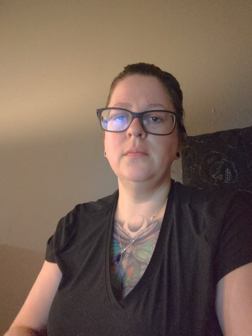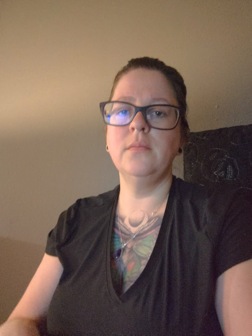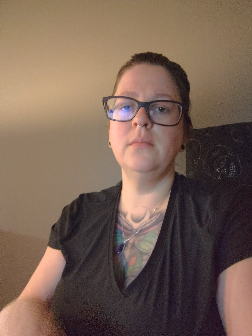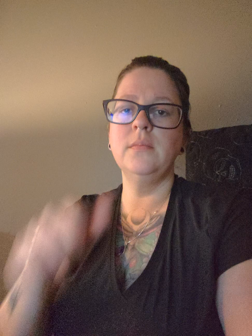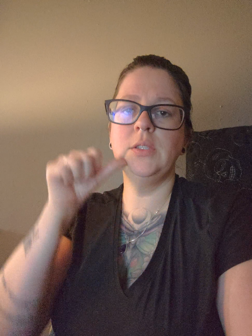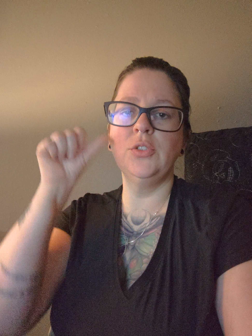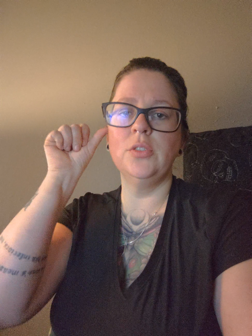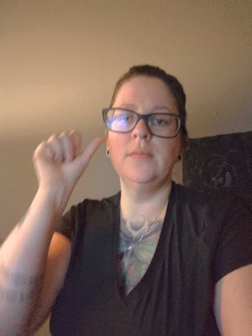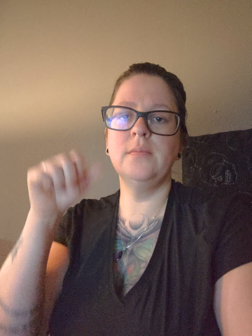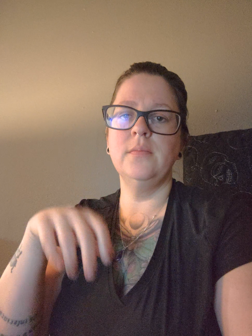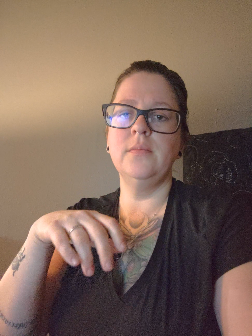yesterday